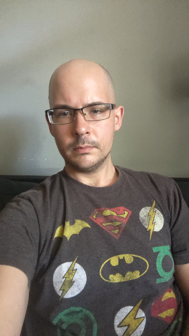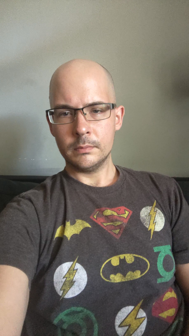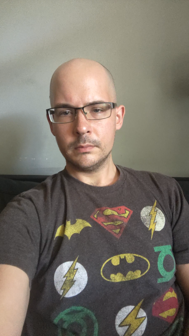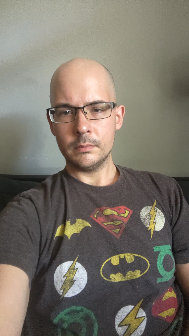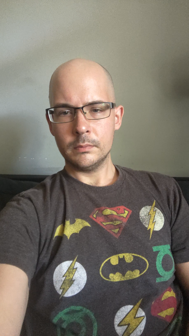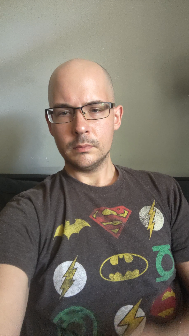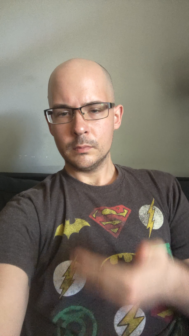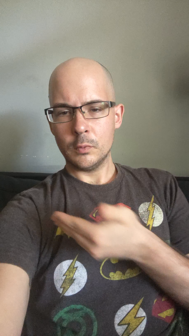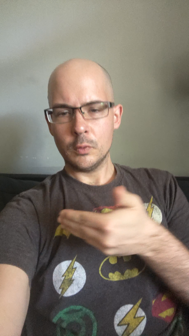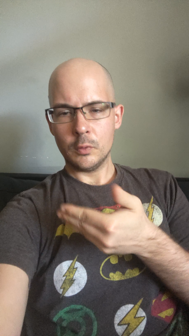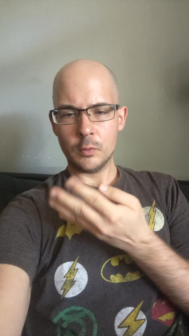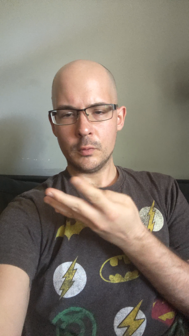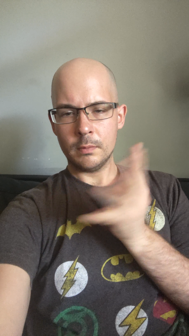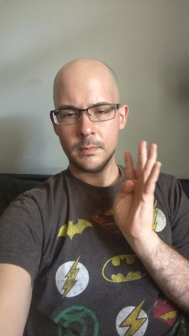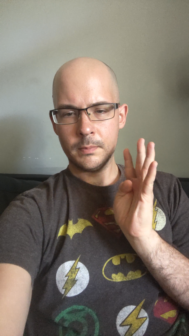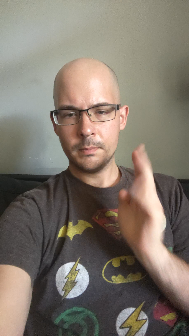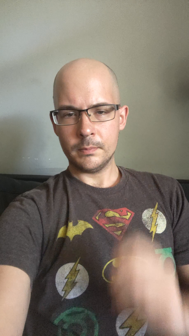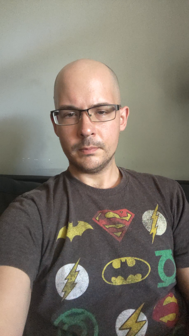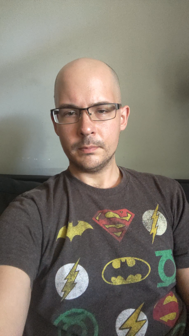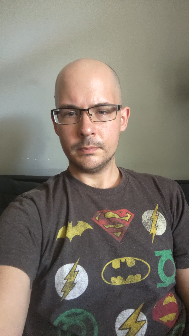crib